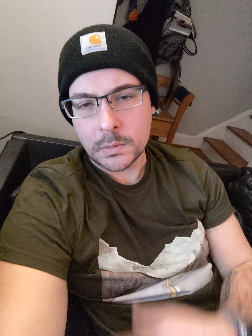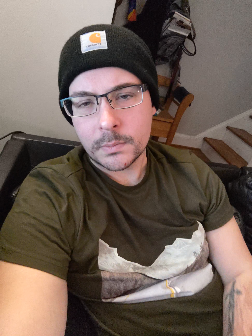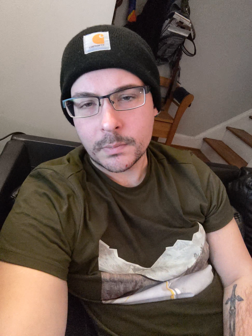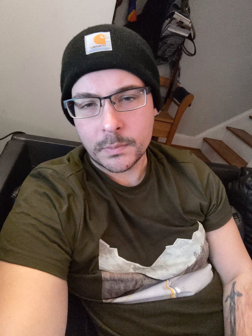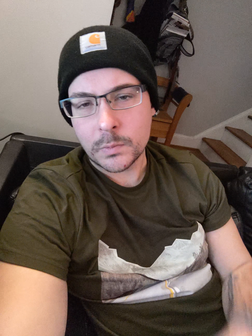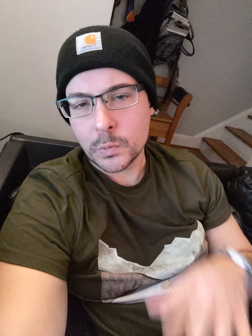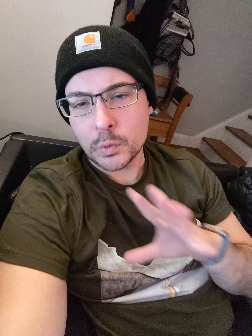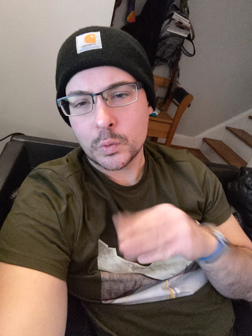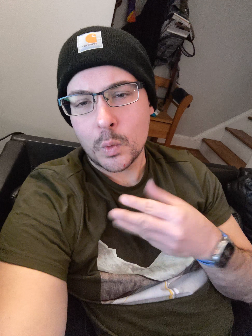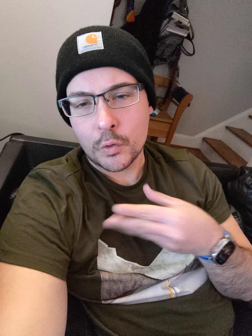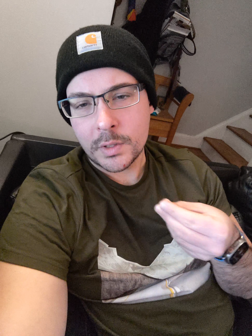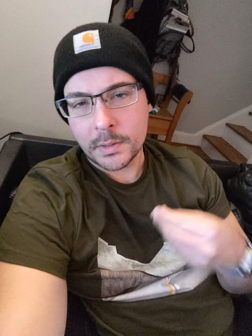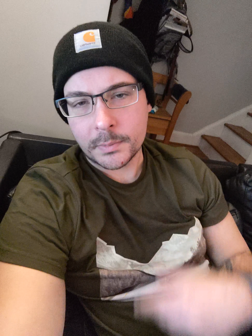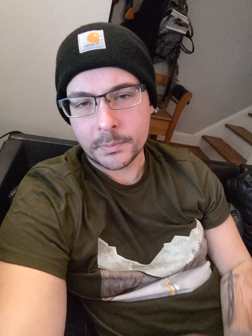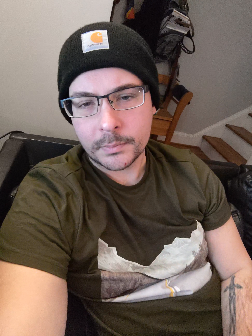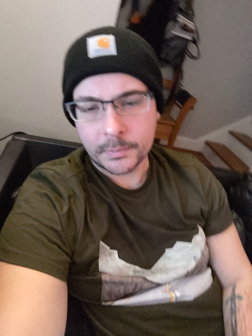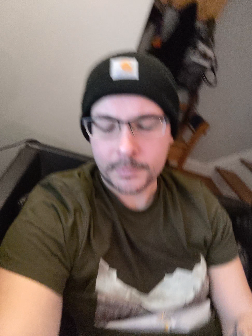story